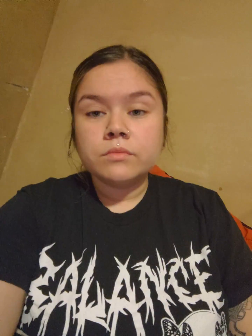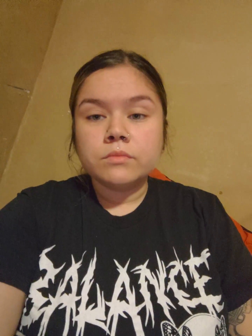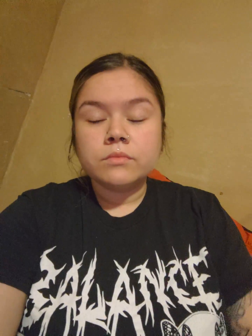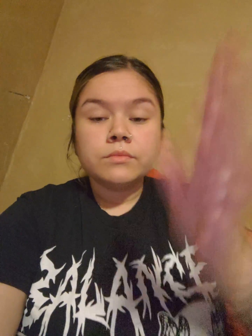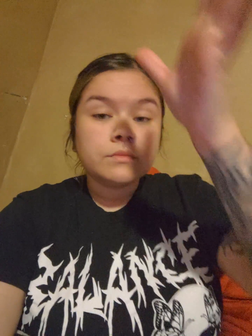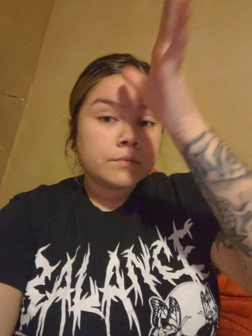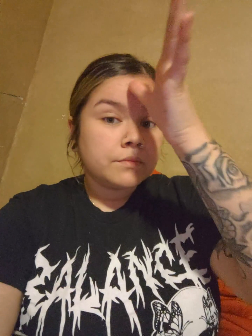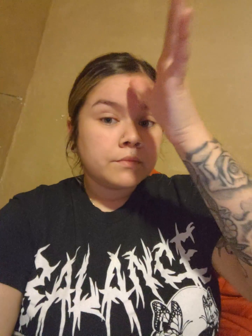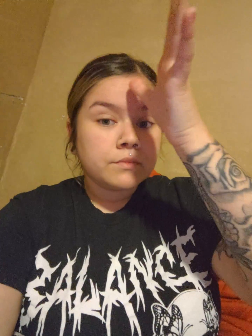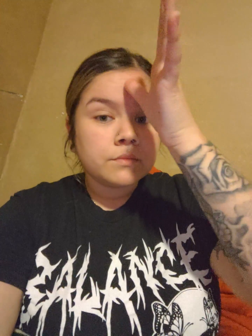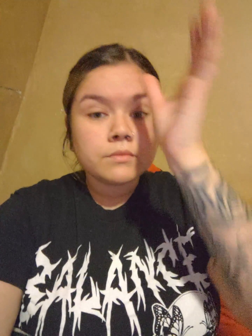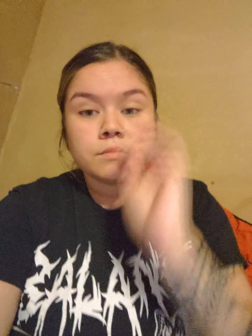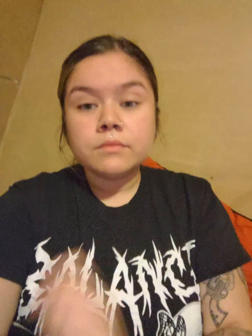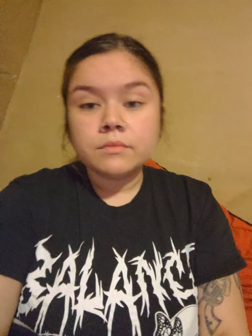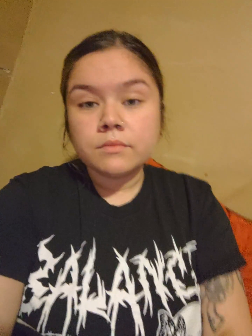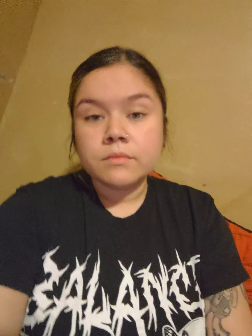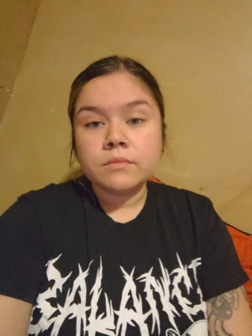daddy